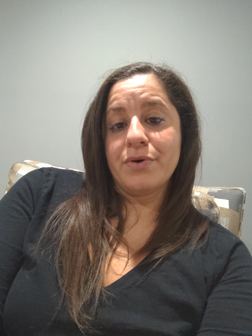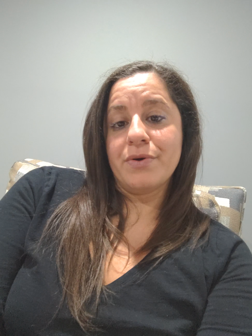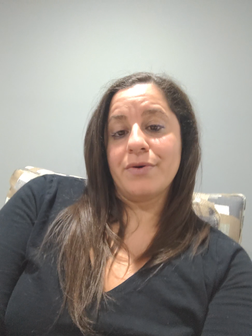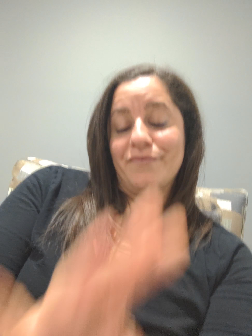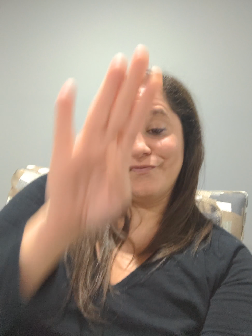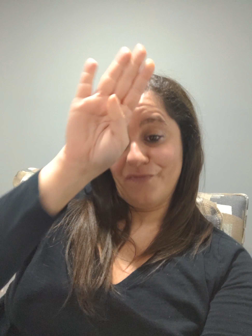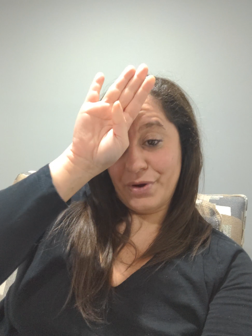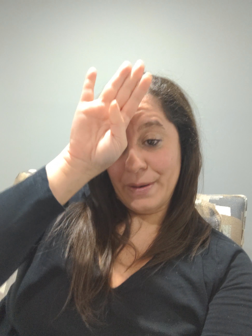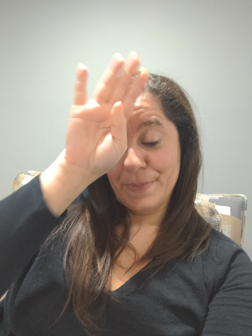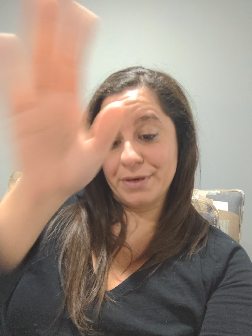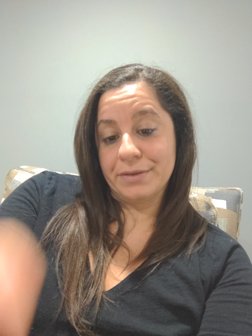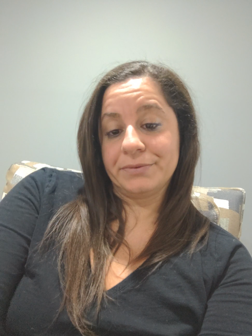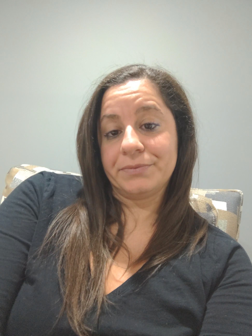fireman